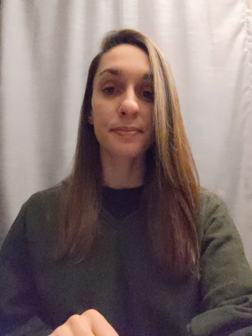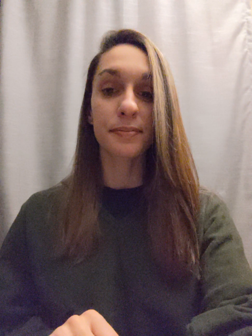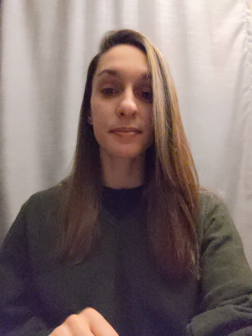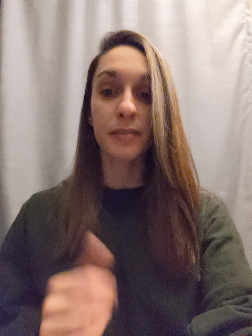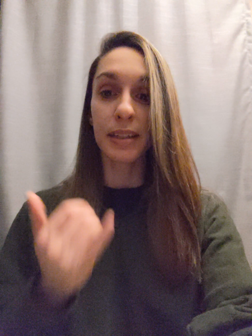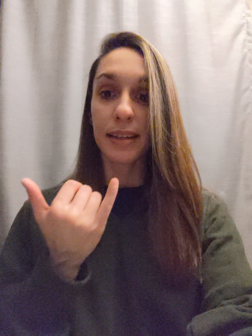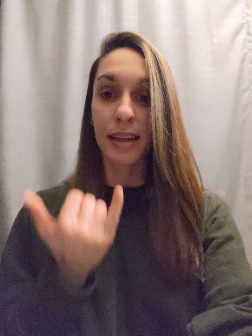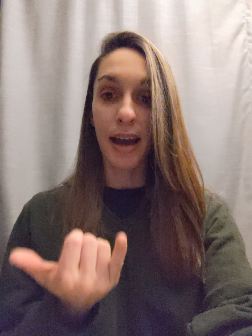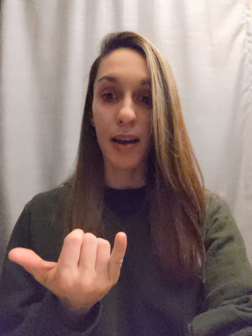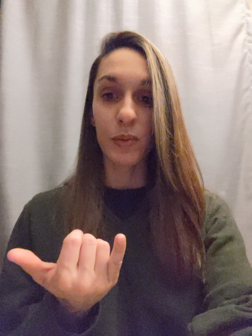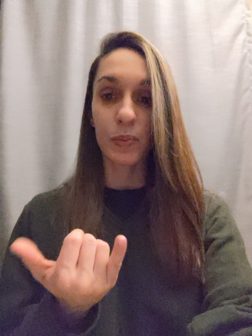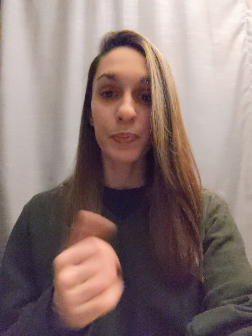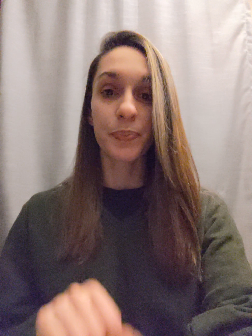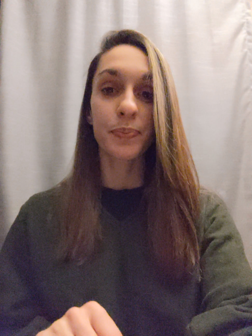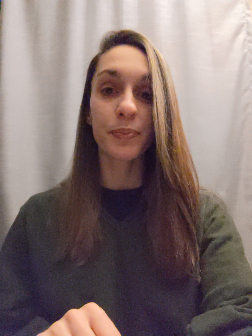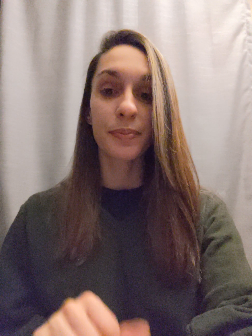now